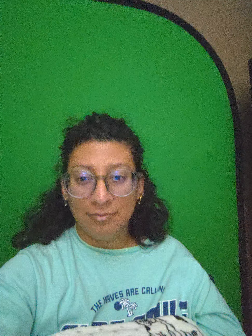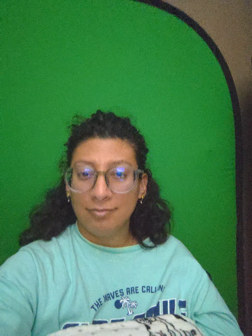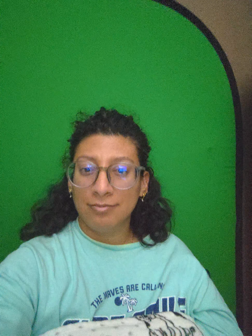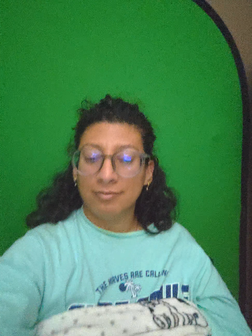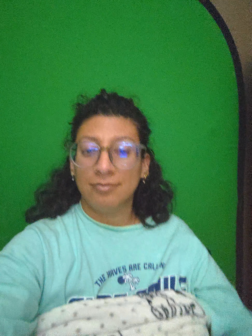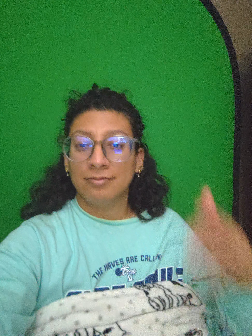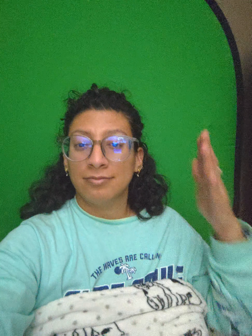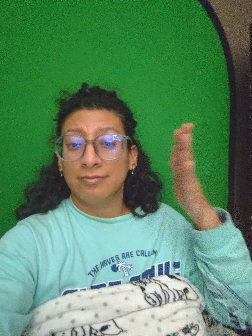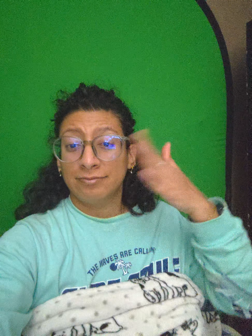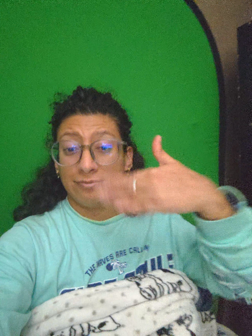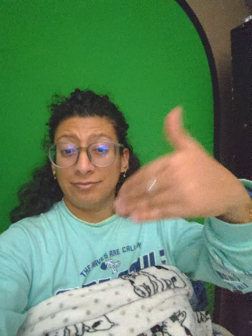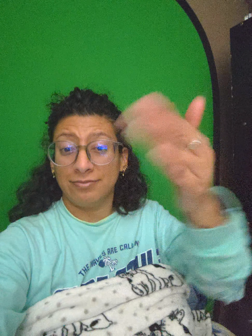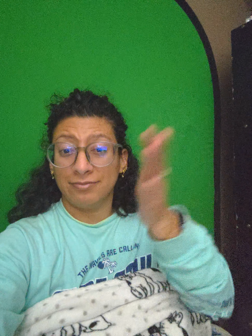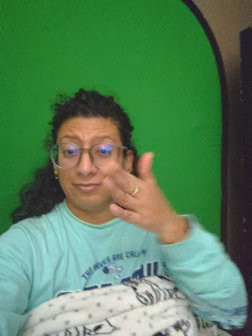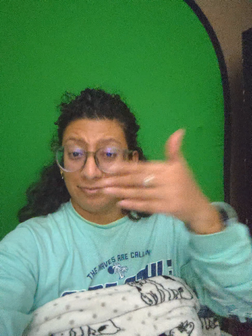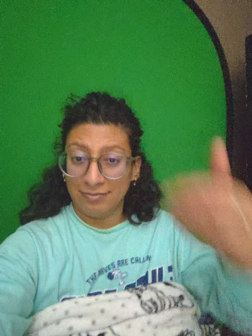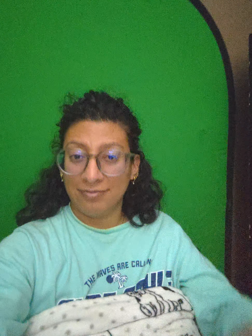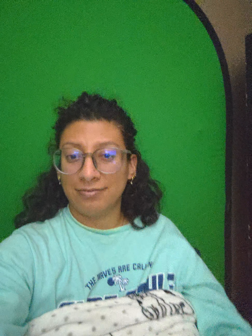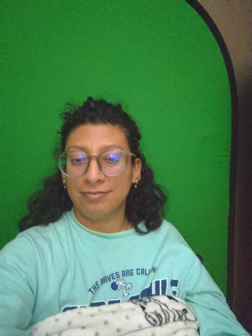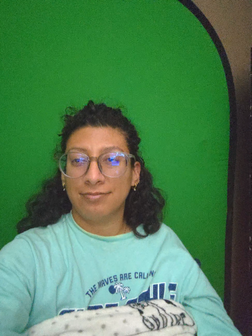flag